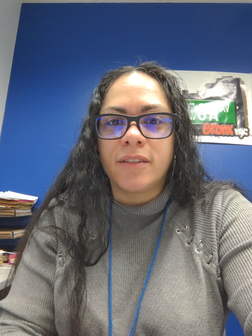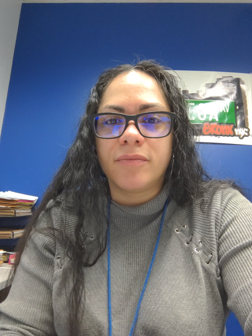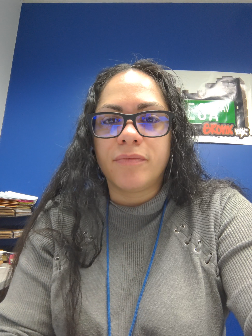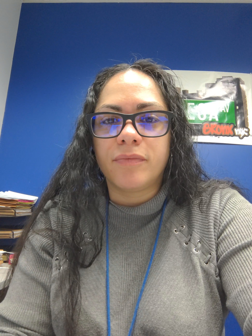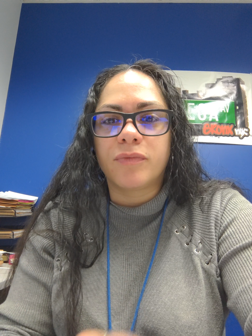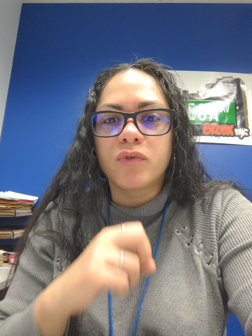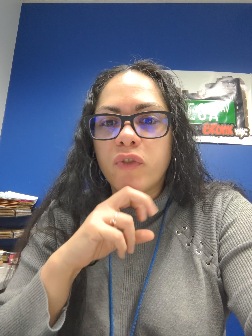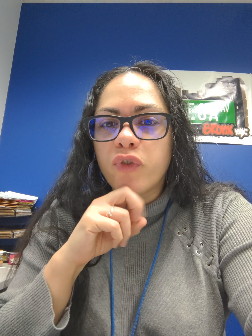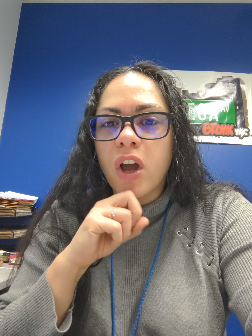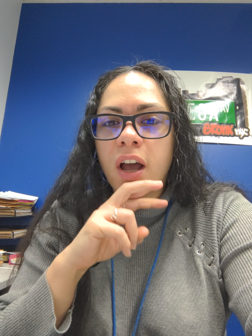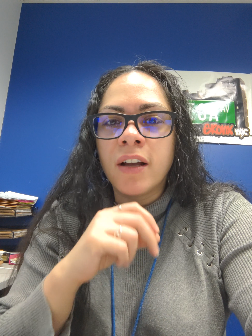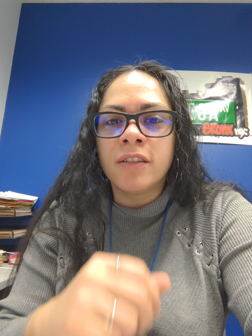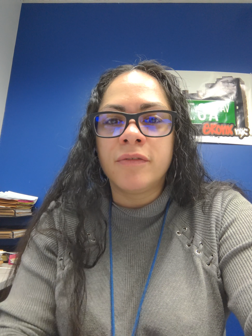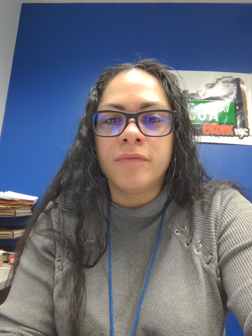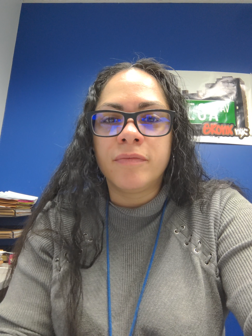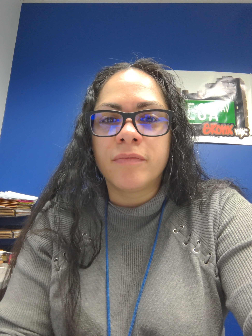frog